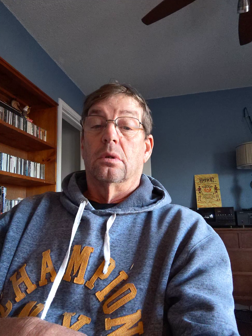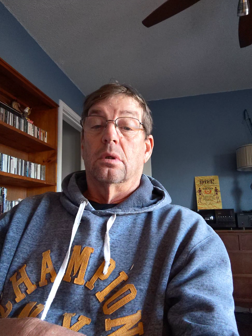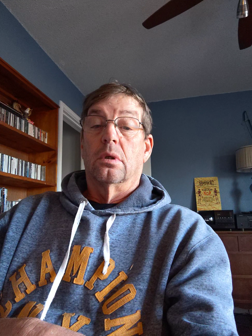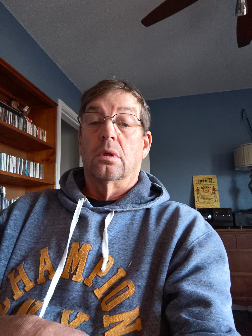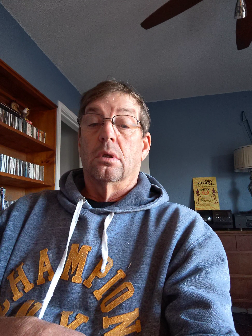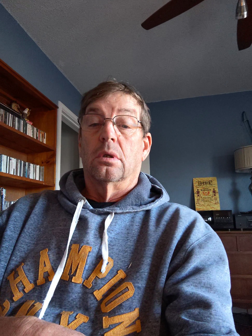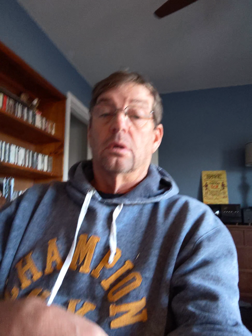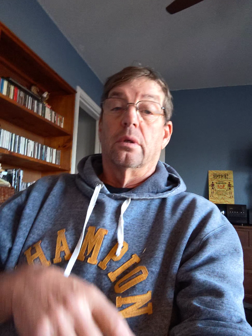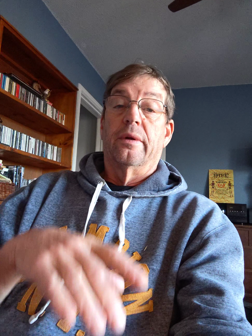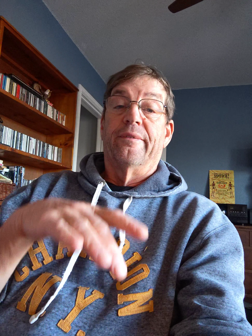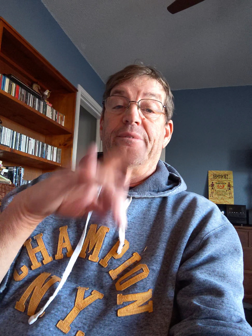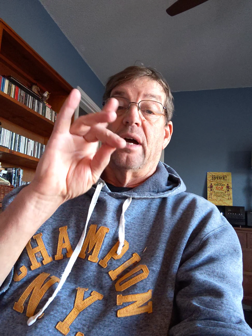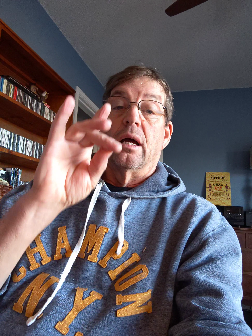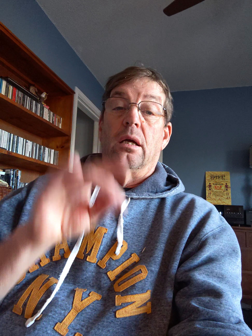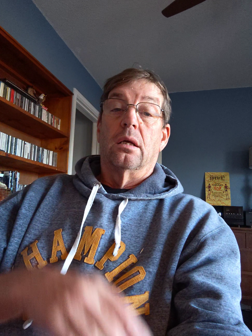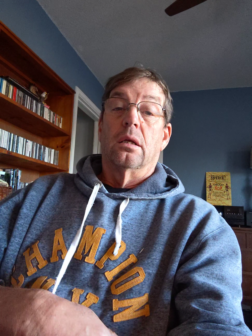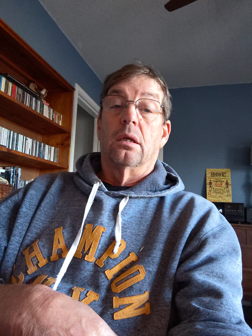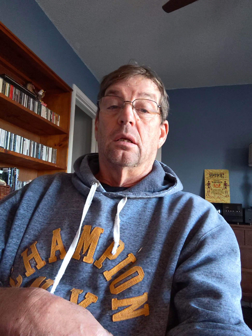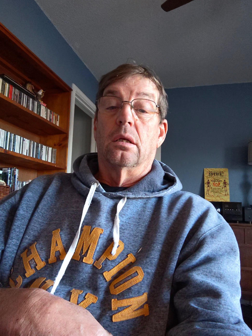find